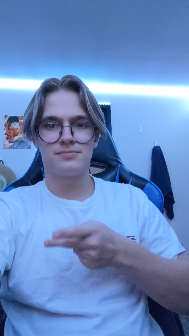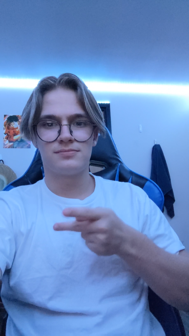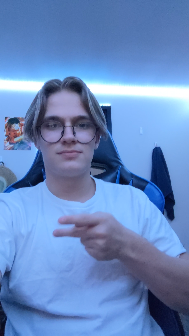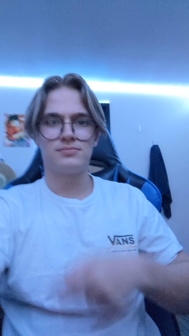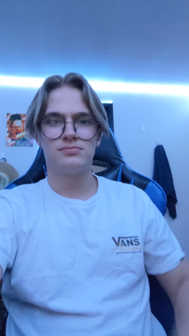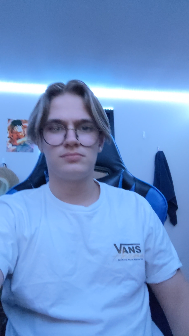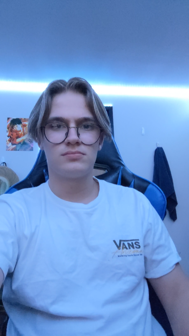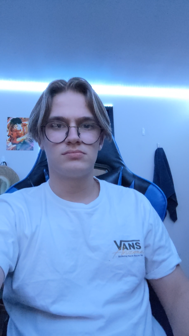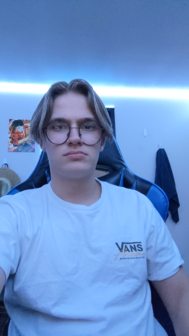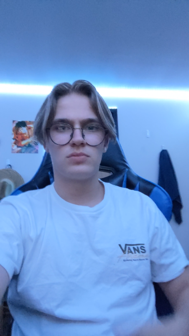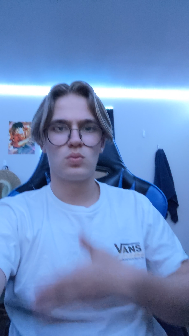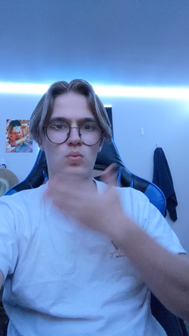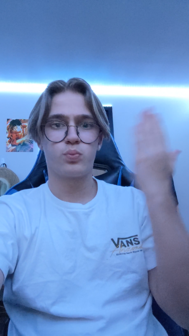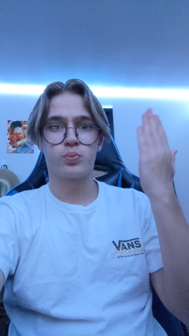all gone